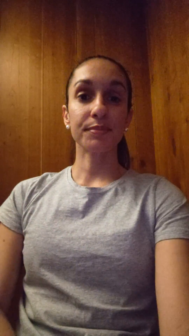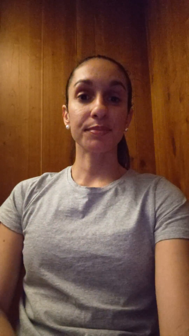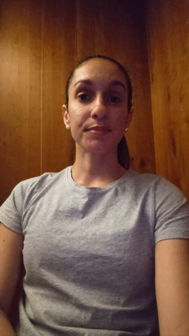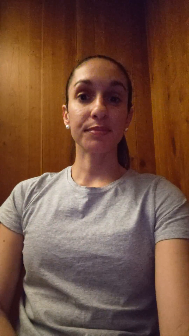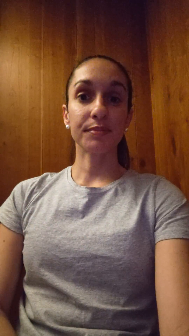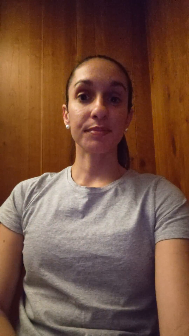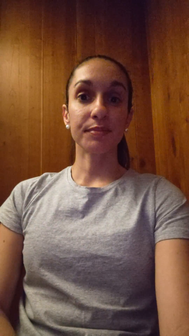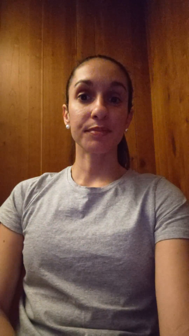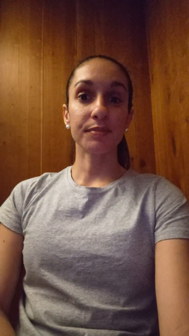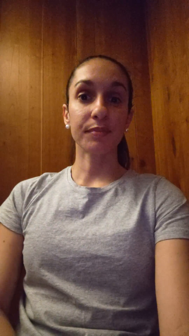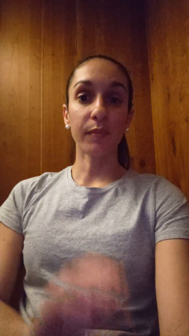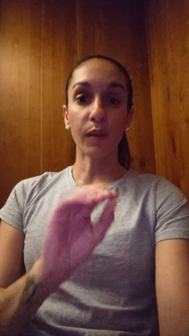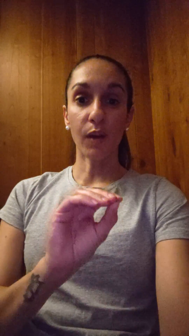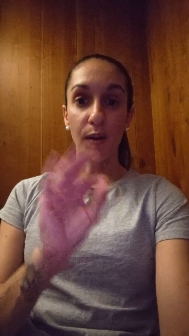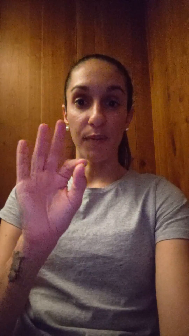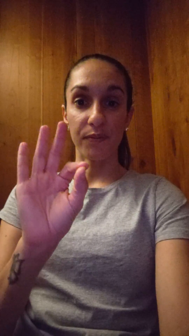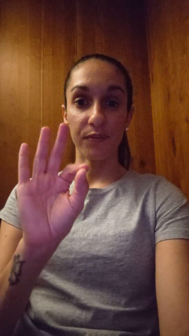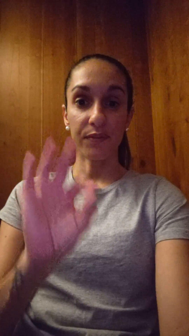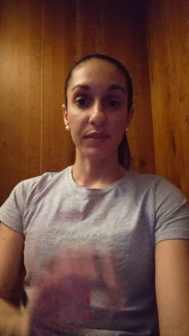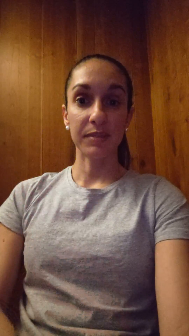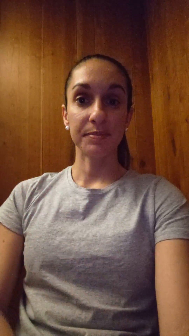off